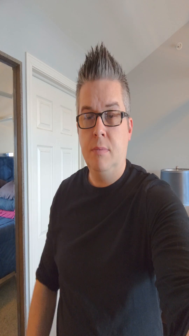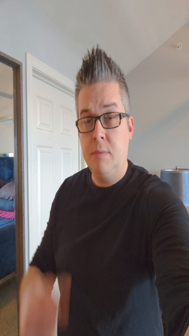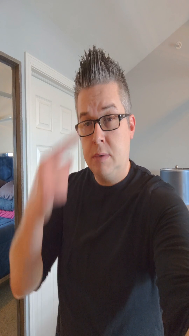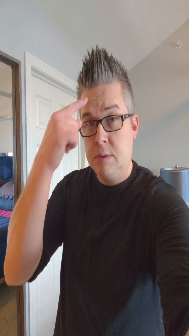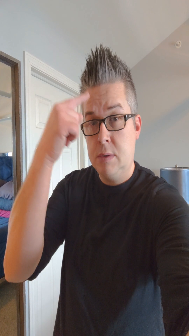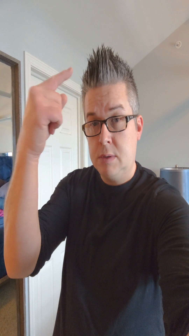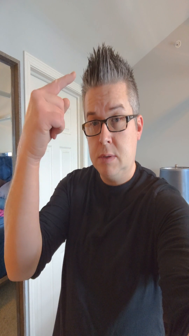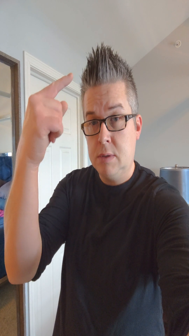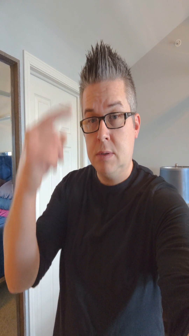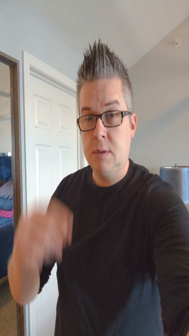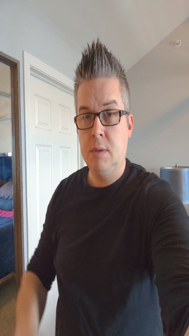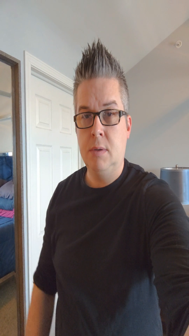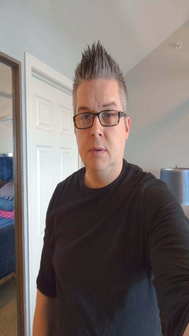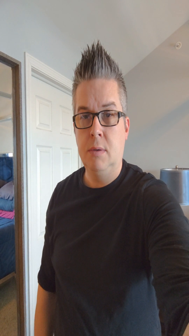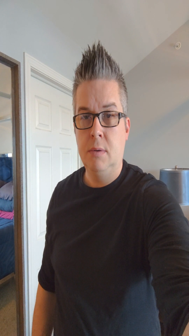penny